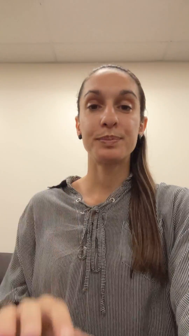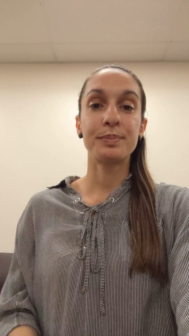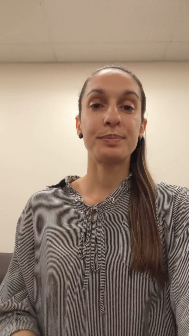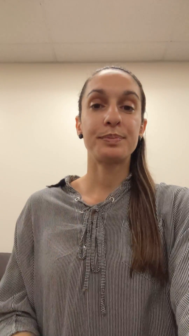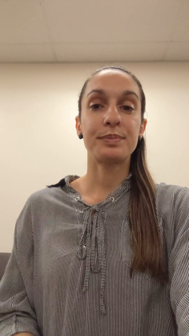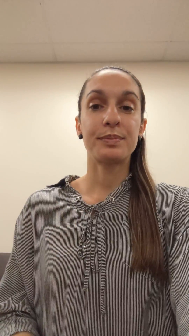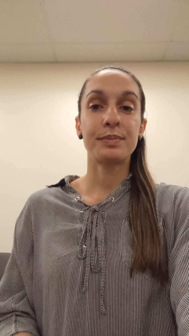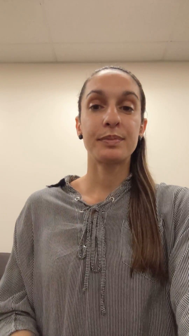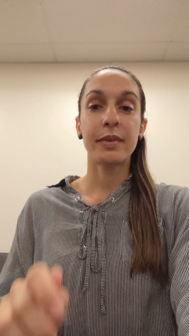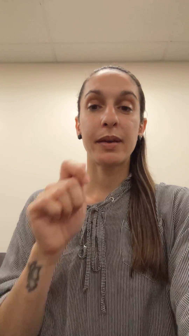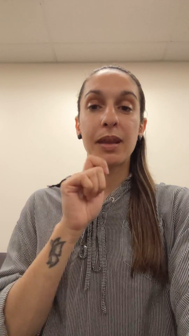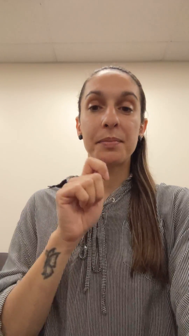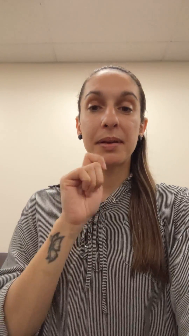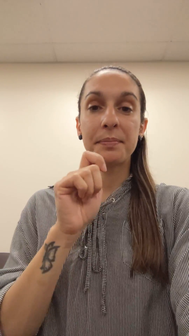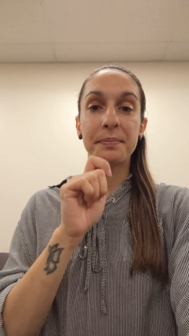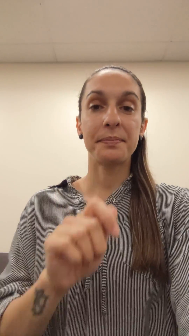popsicle